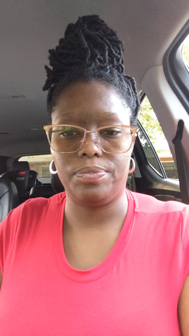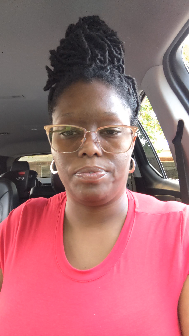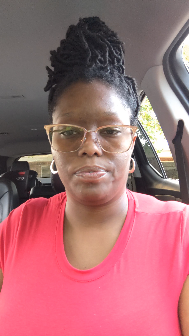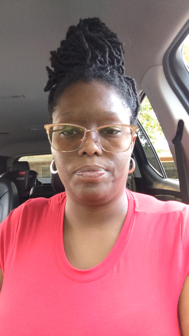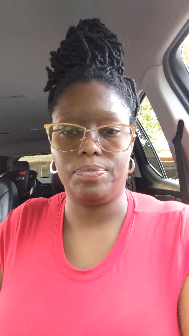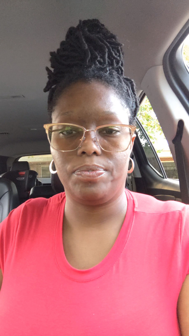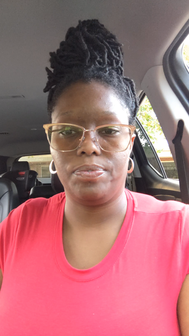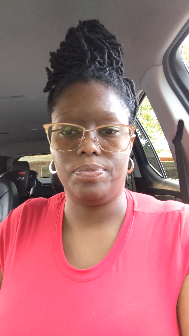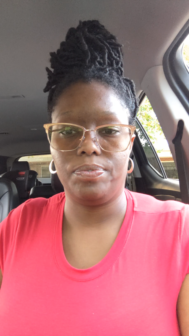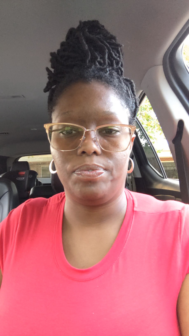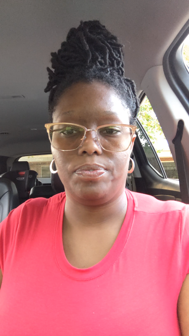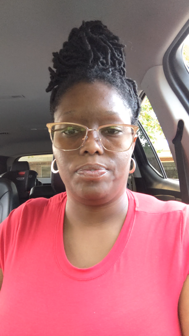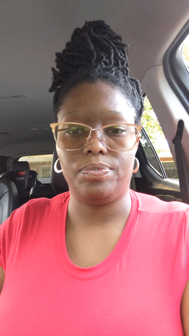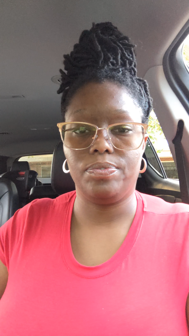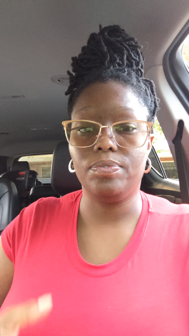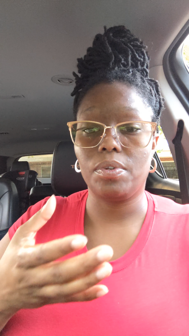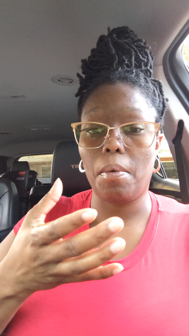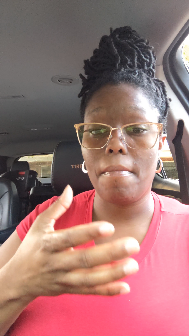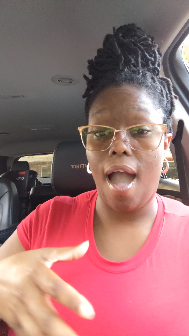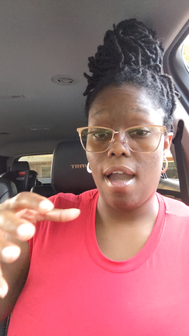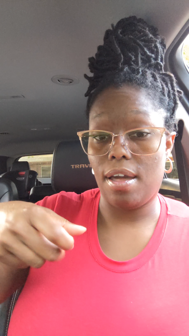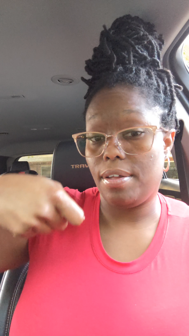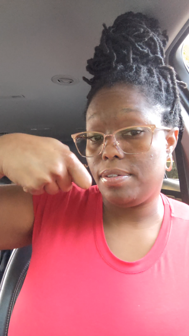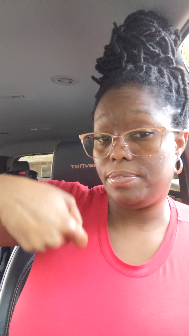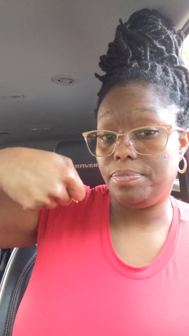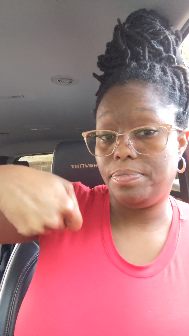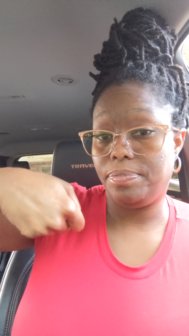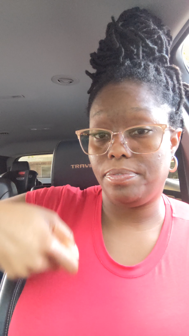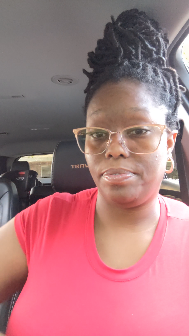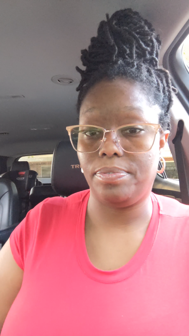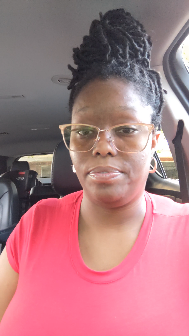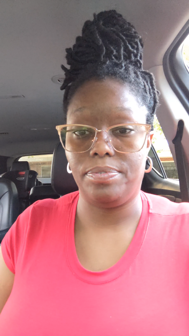bucket